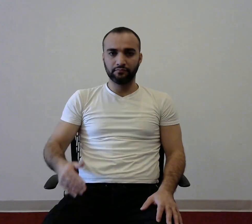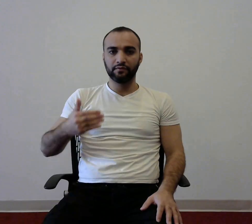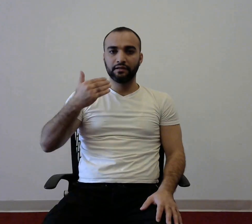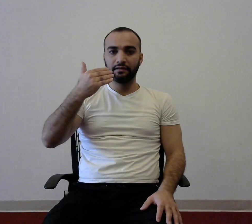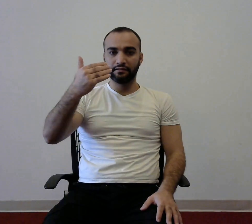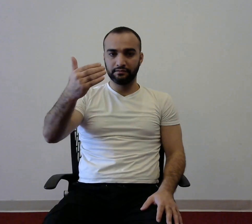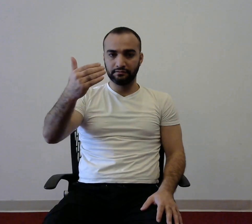siz